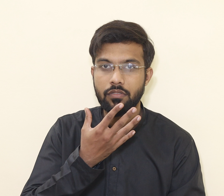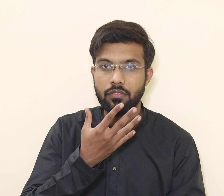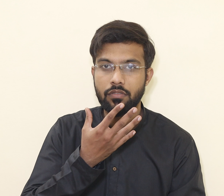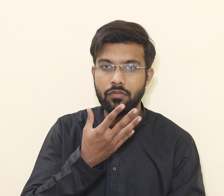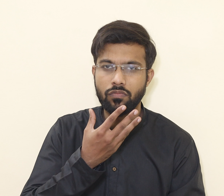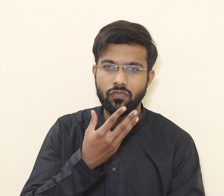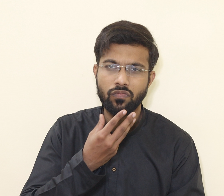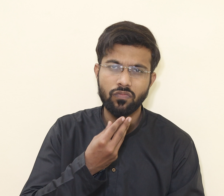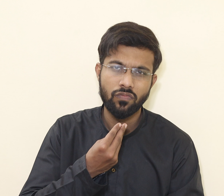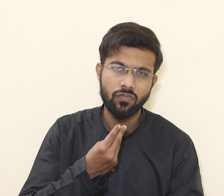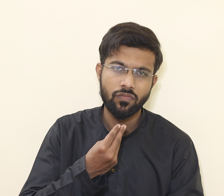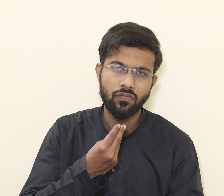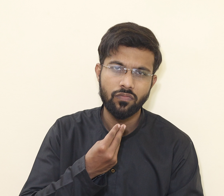sad